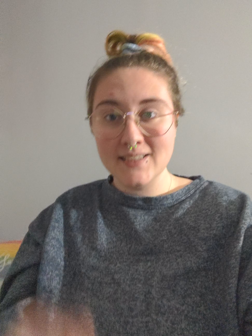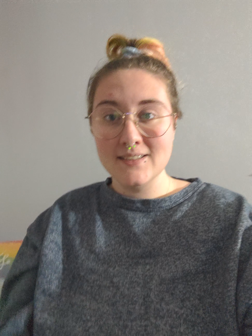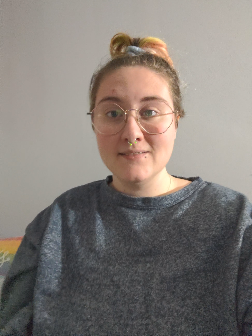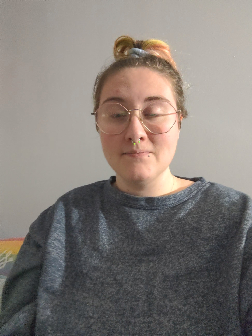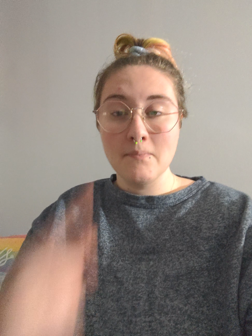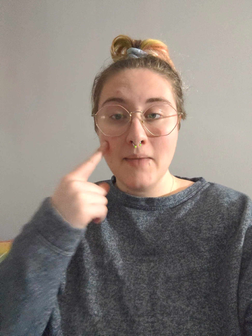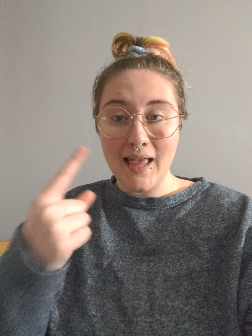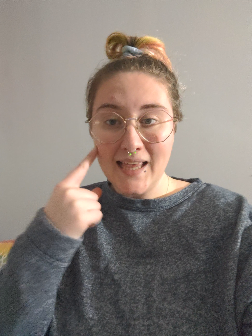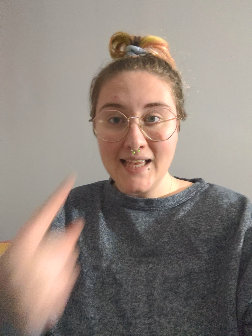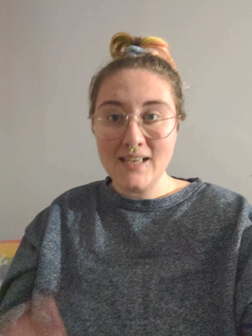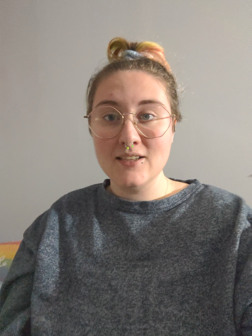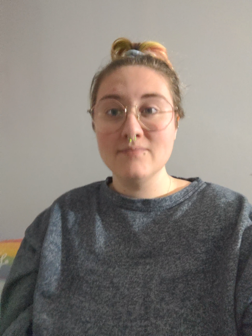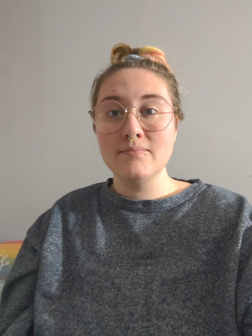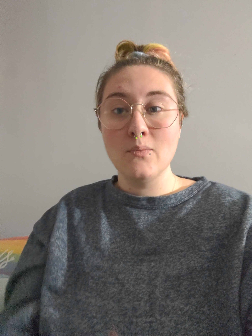penny